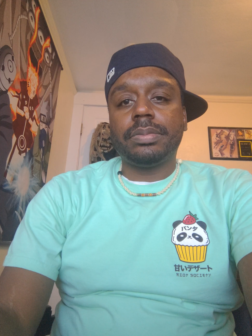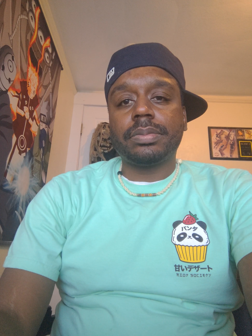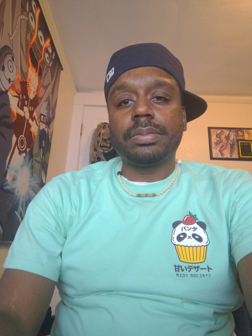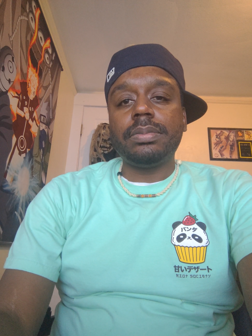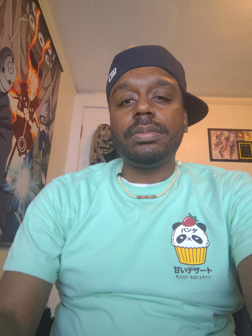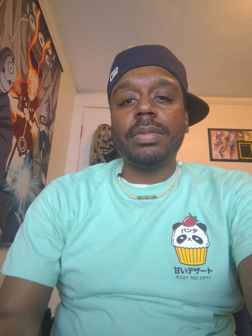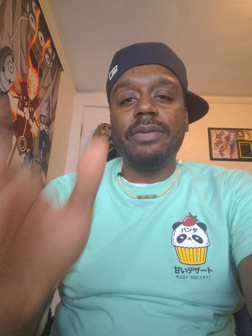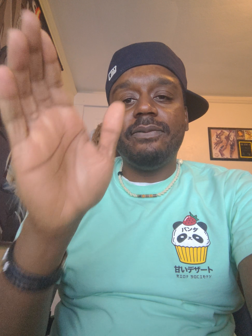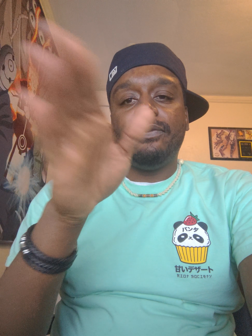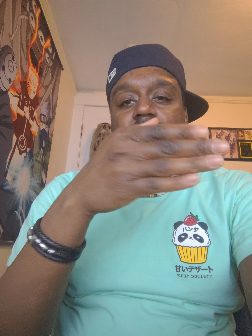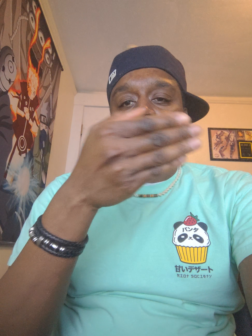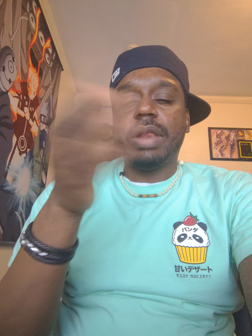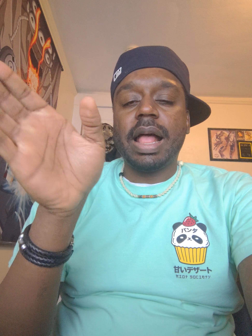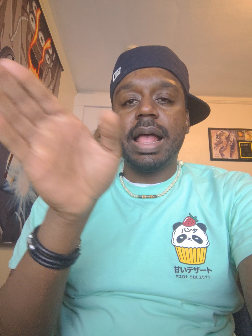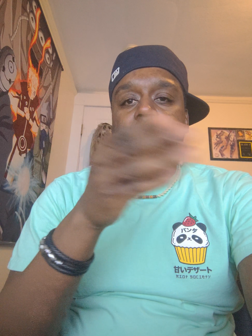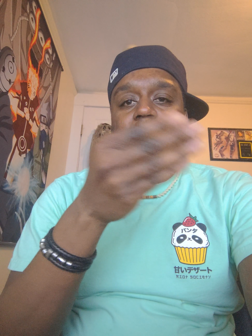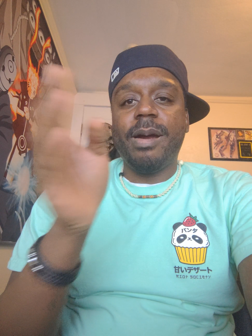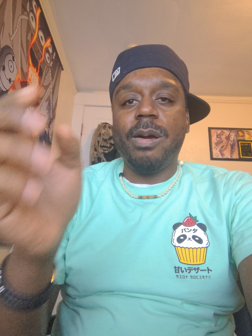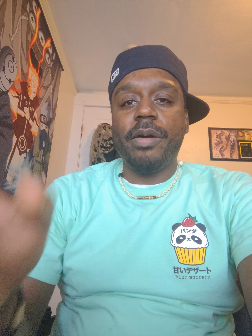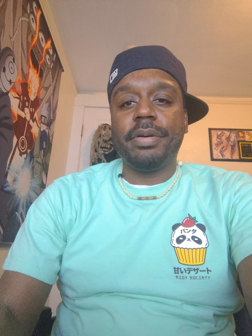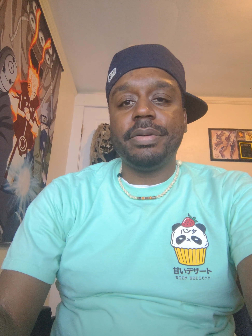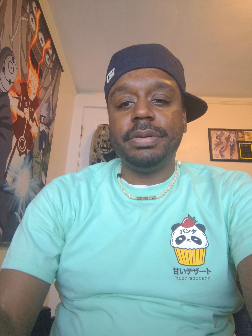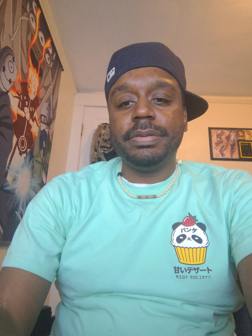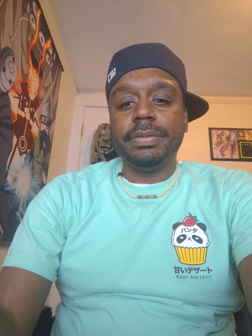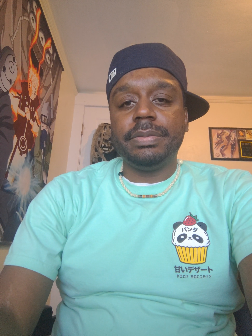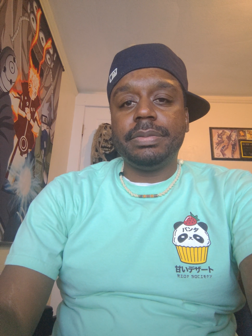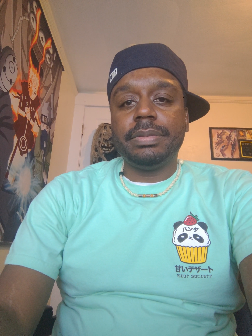flag